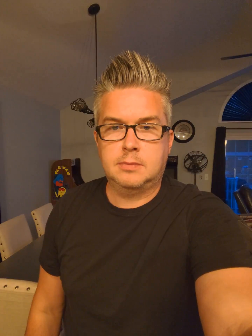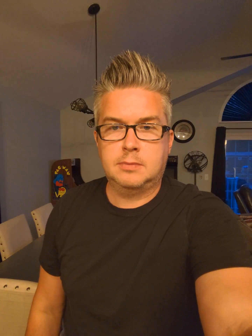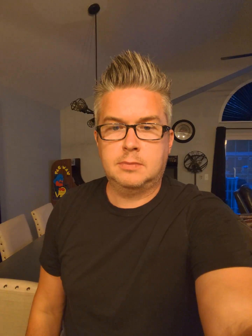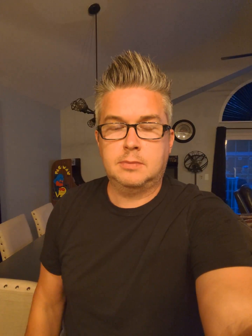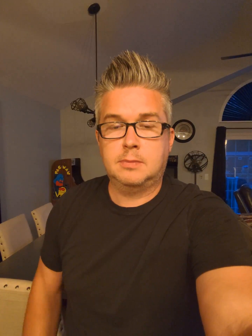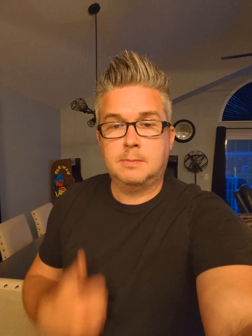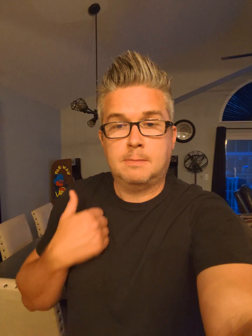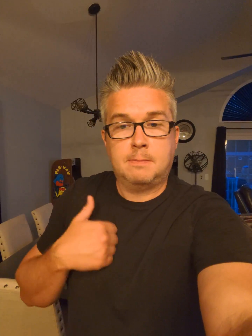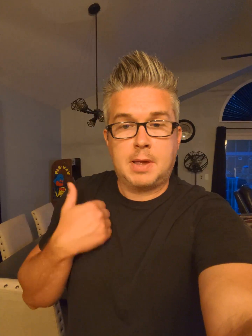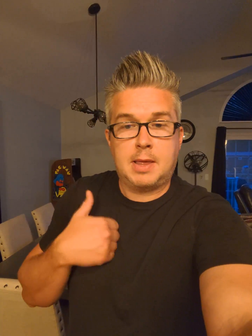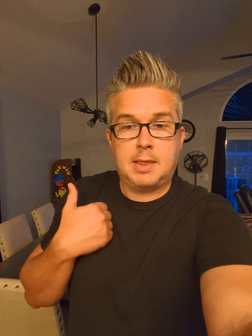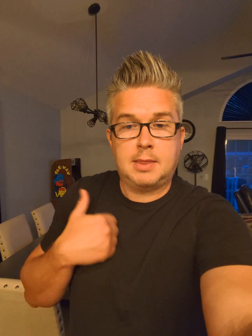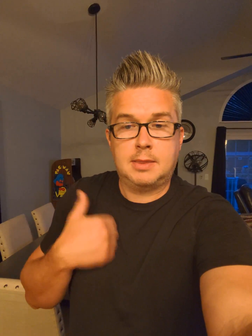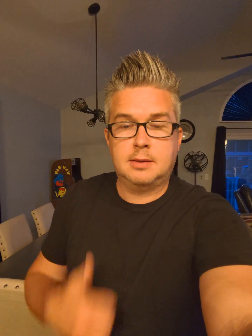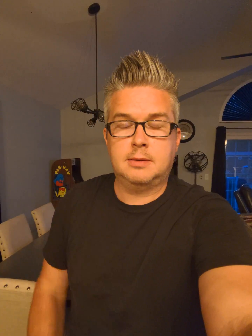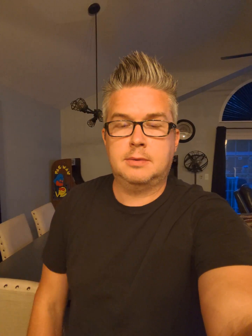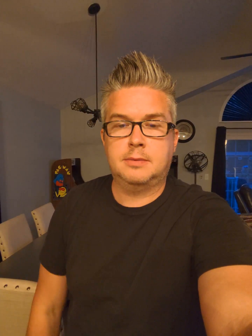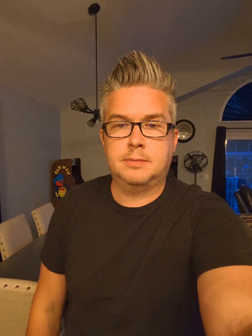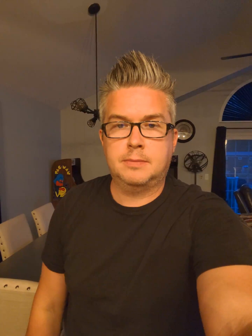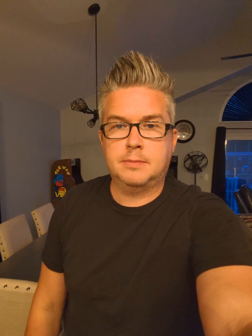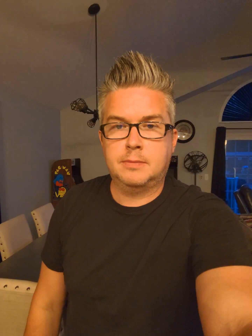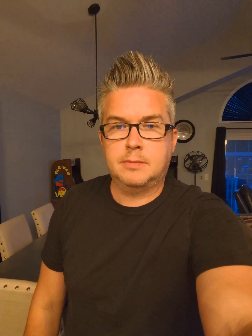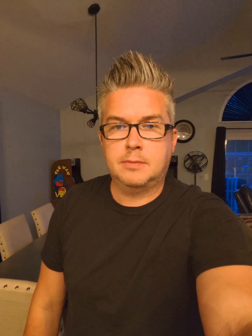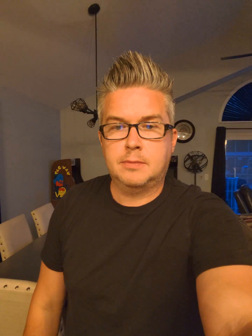bathtub